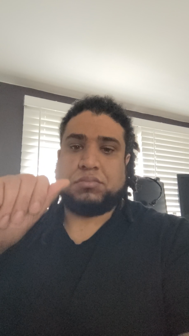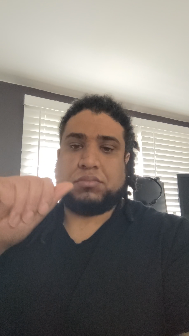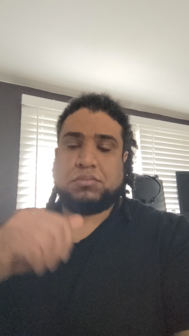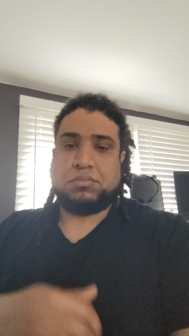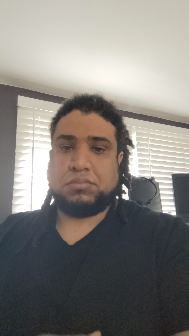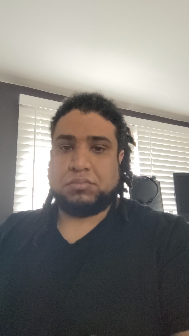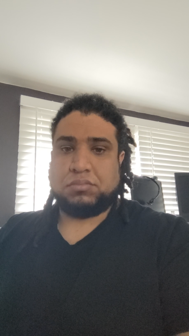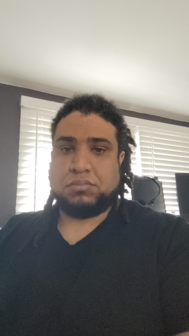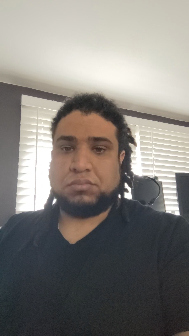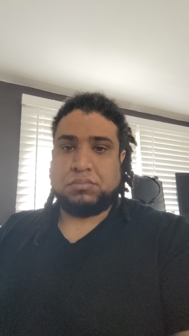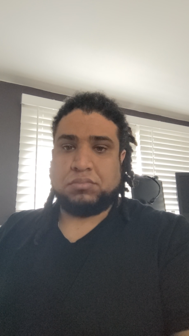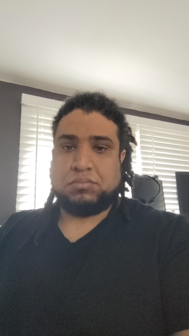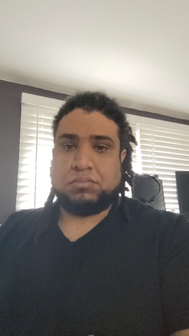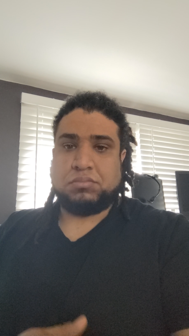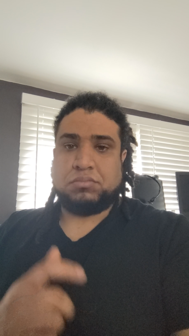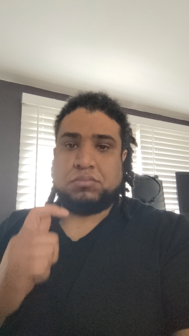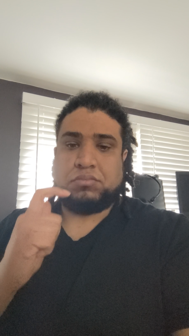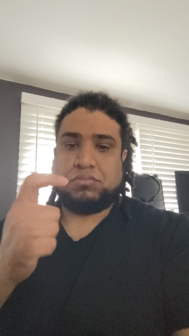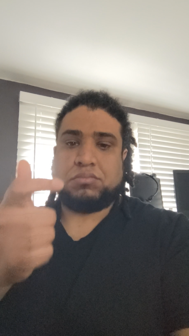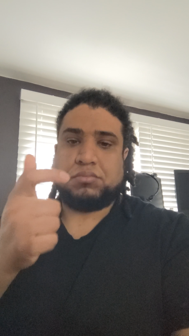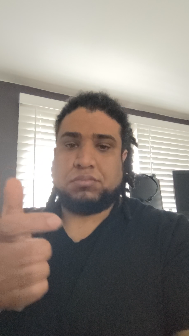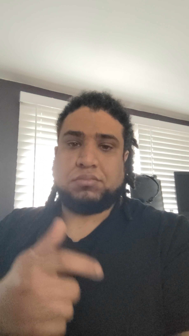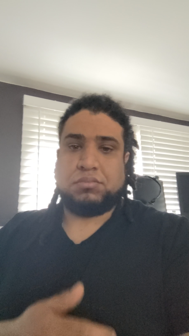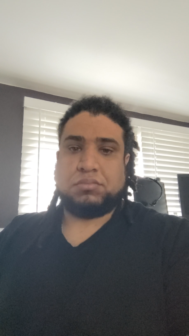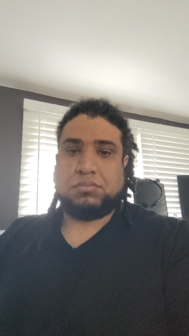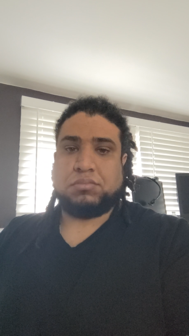run